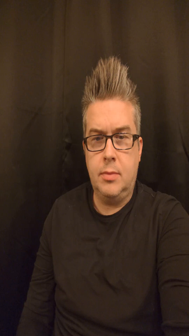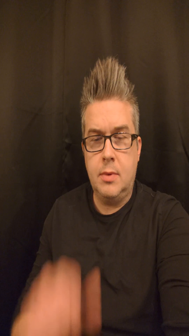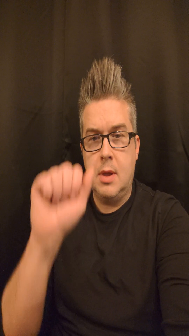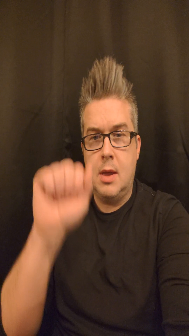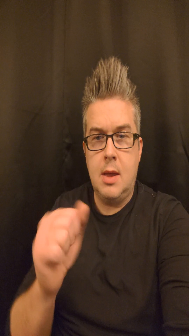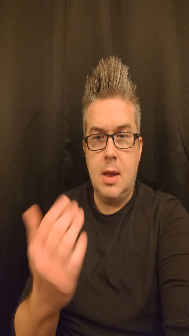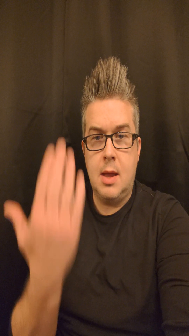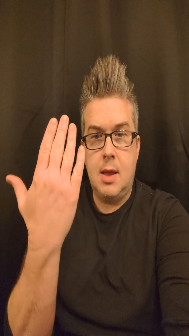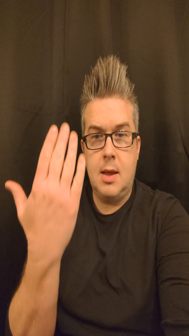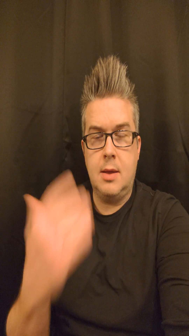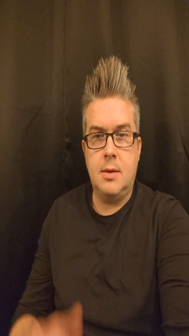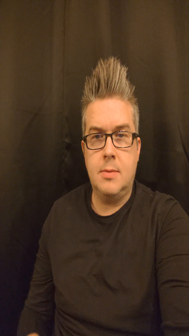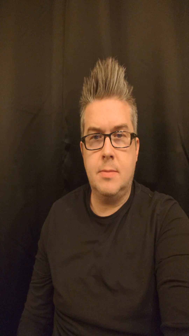mitten